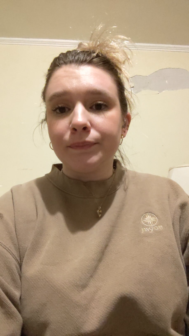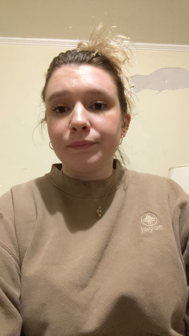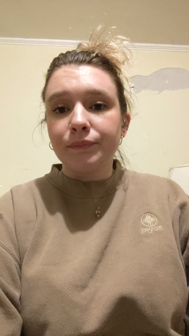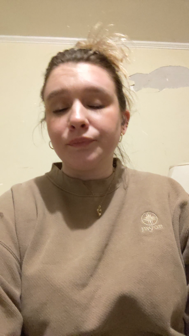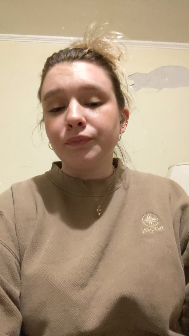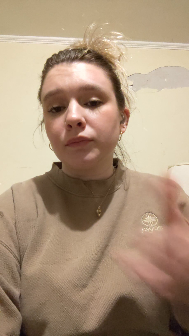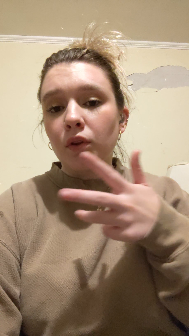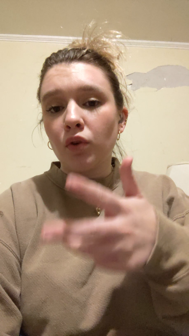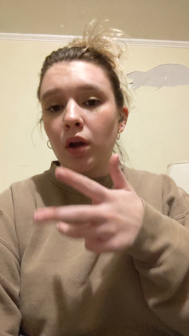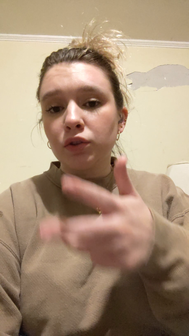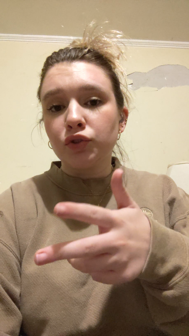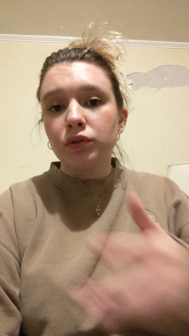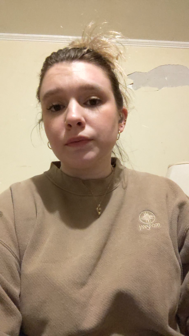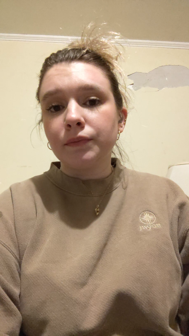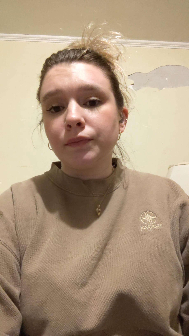garage